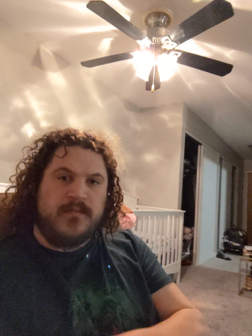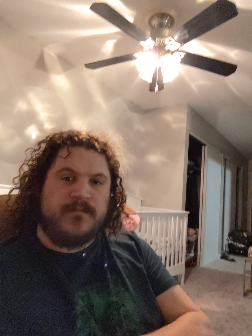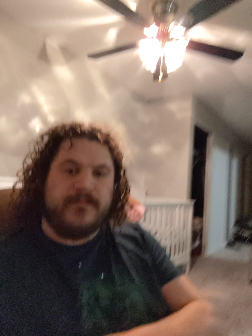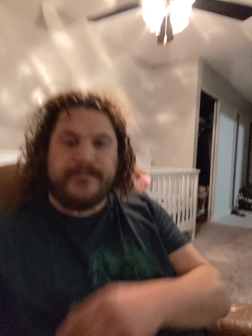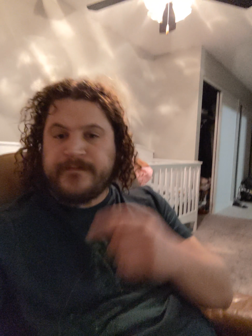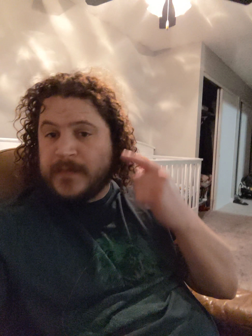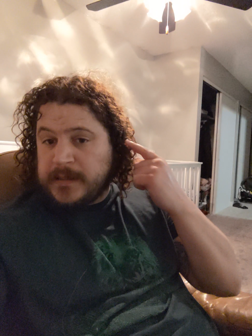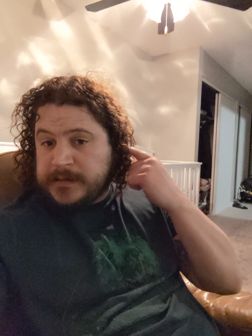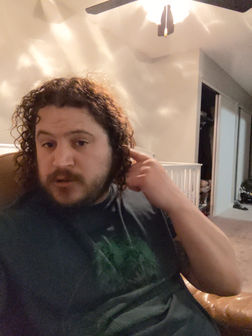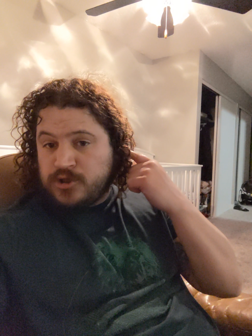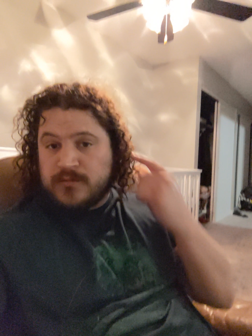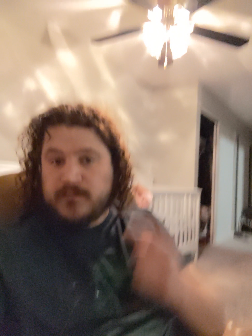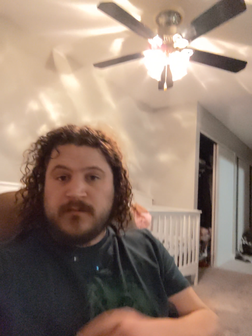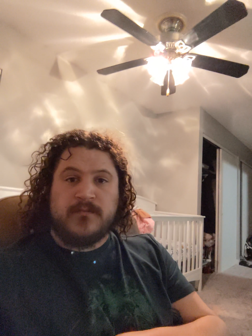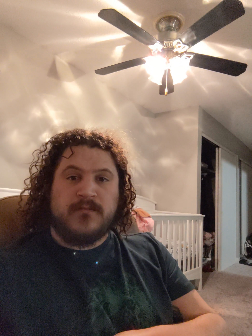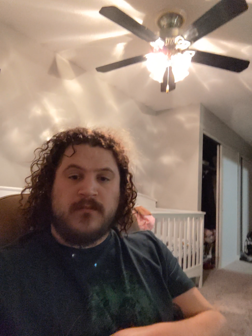ear